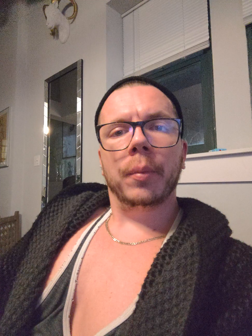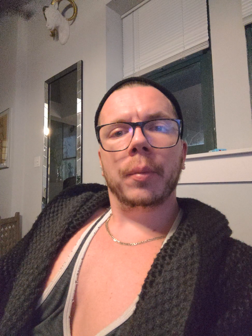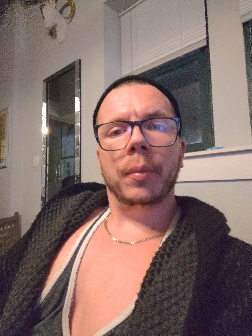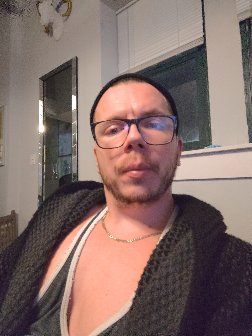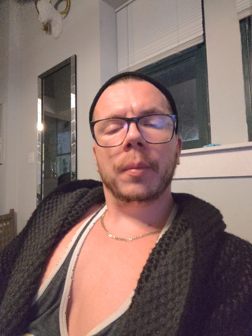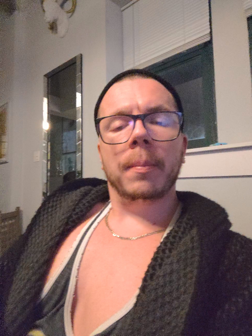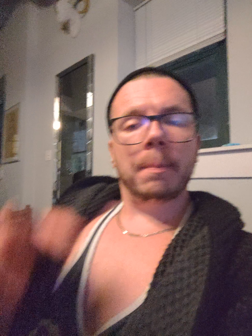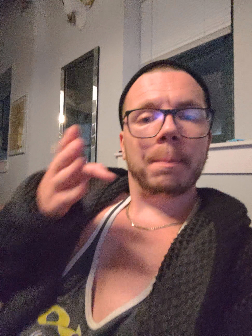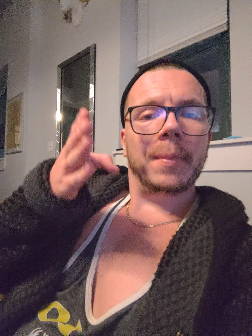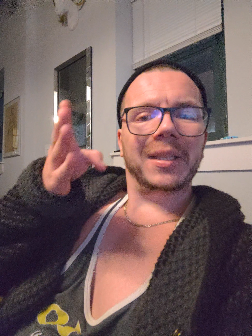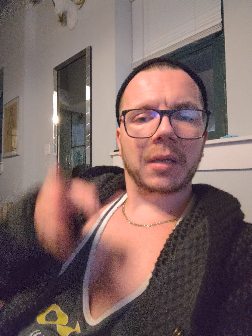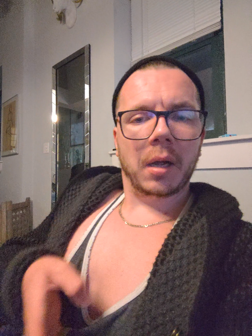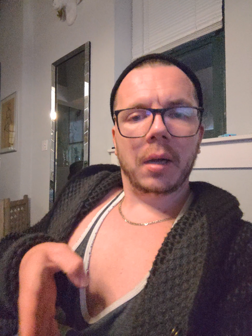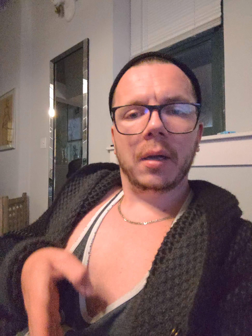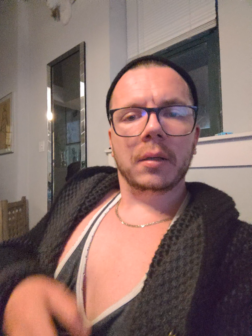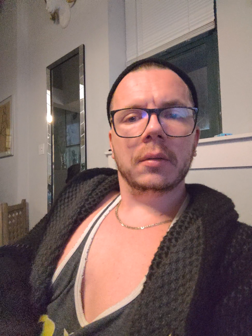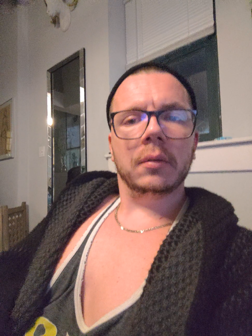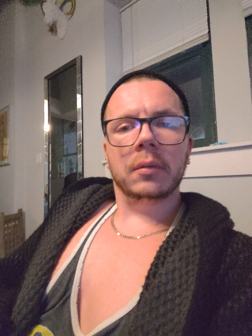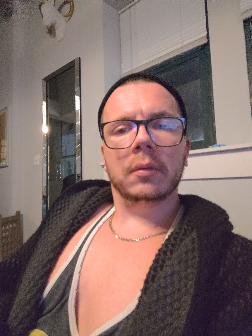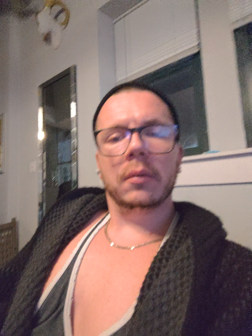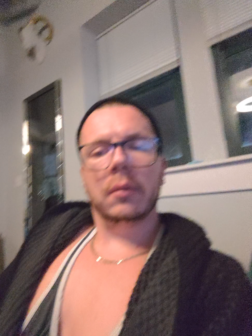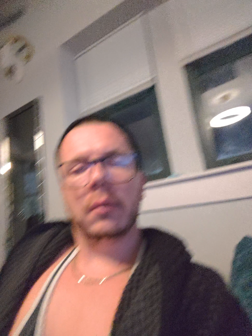beside